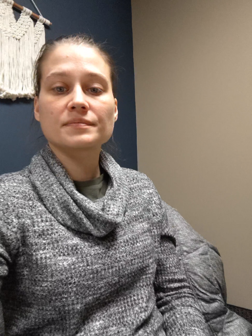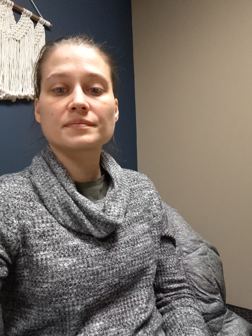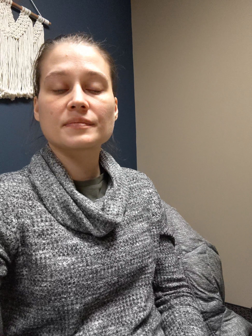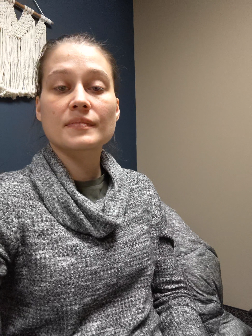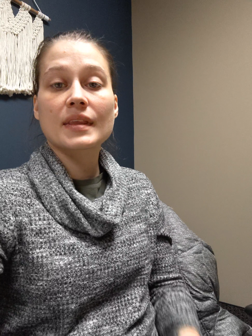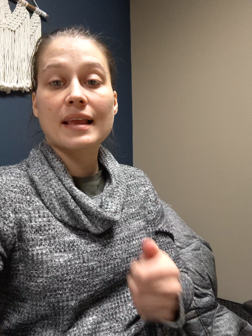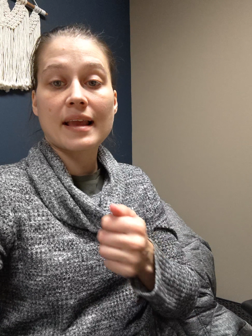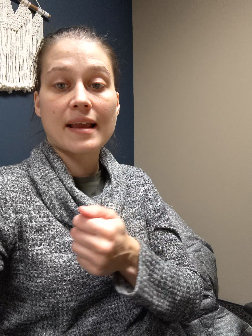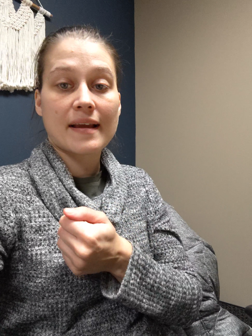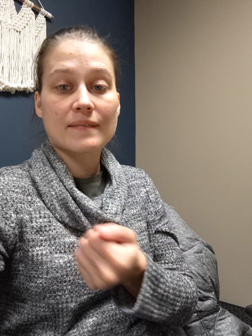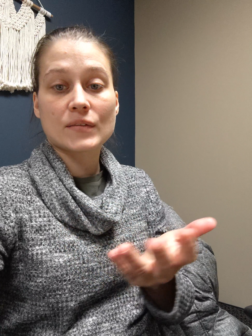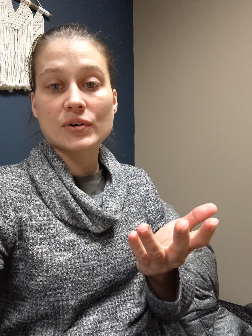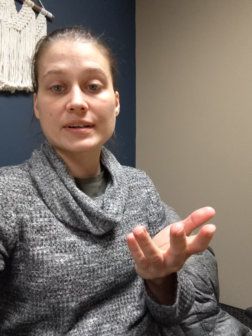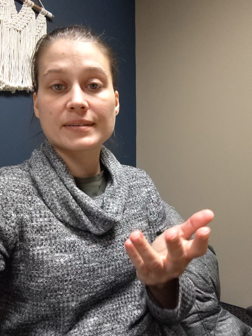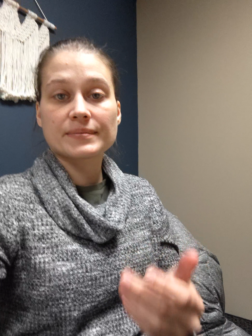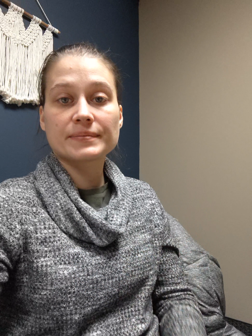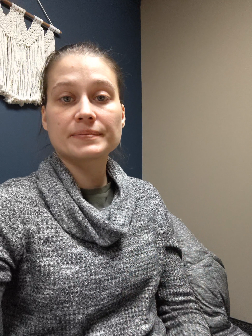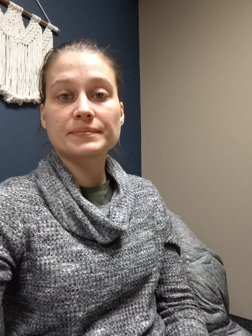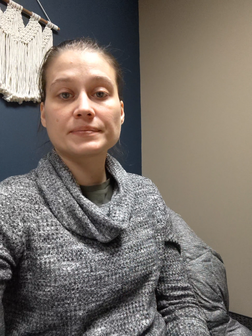every